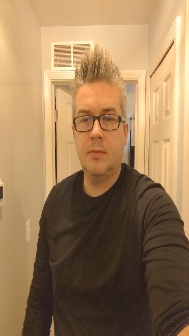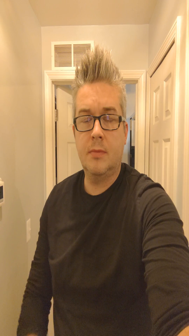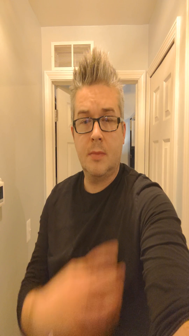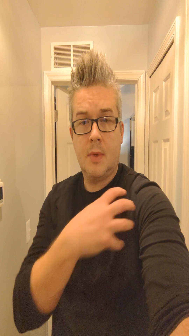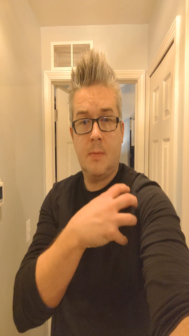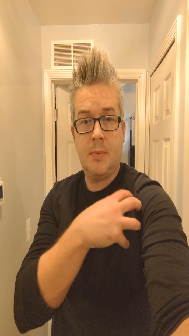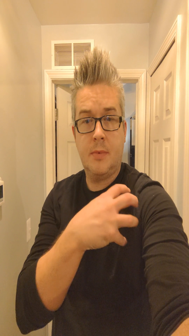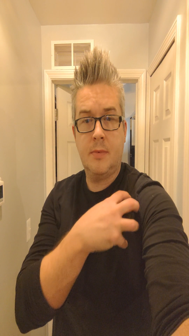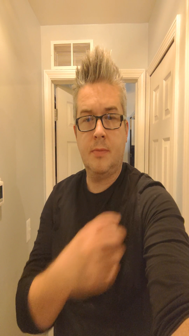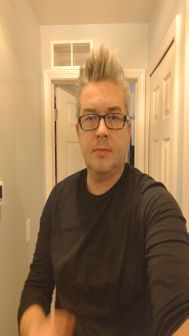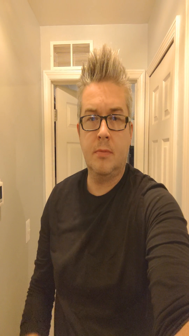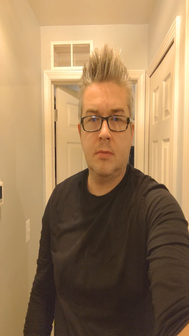police